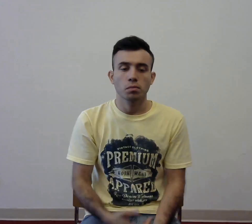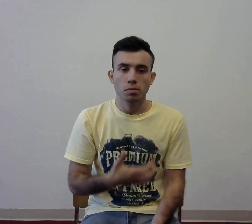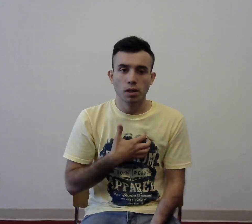mən